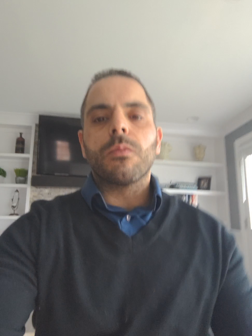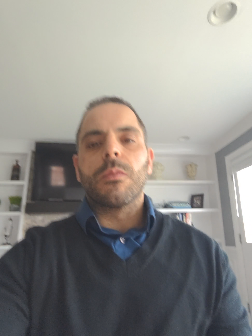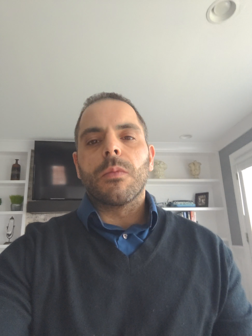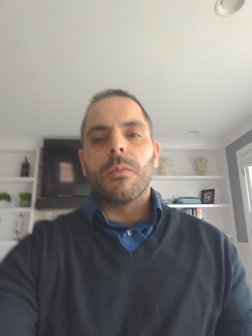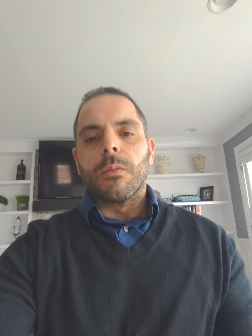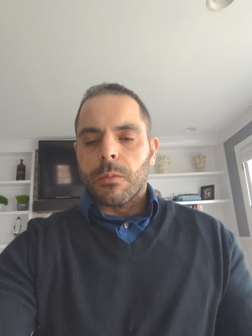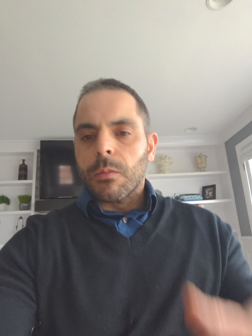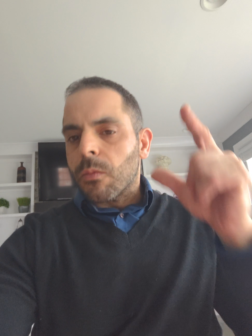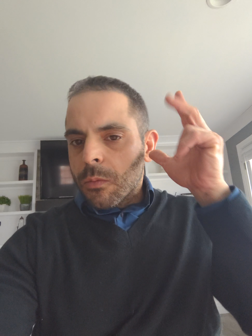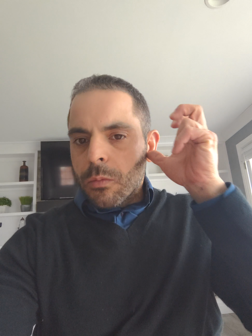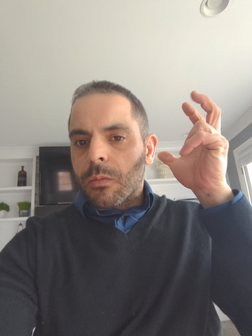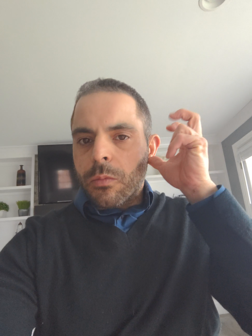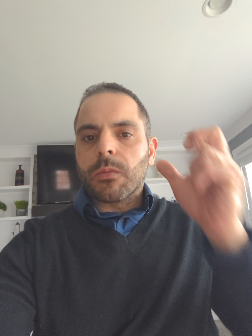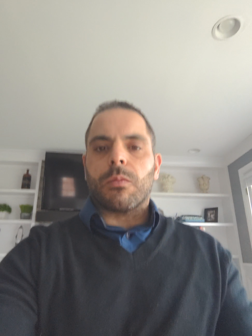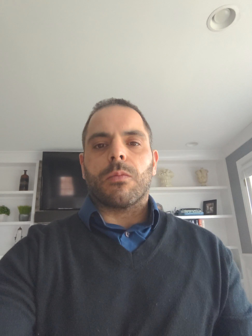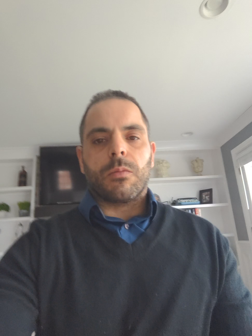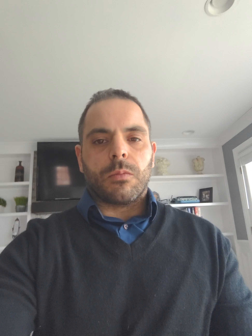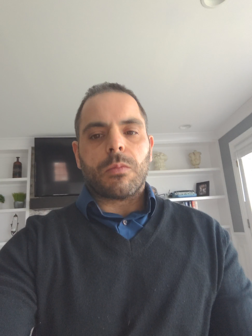hear